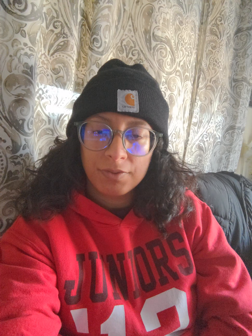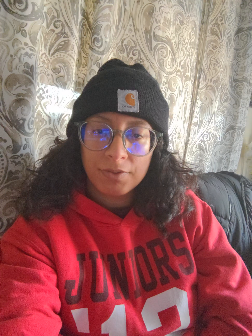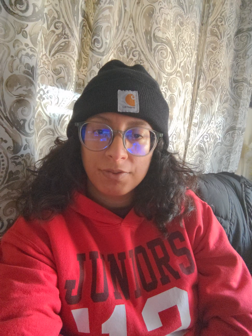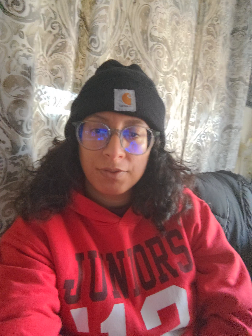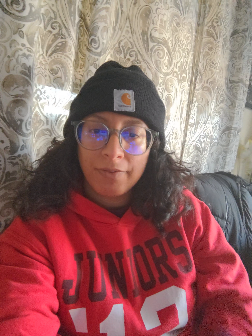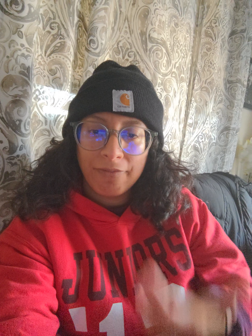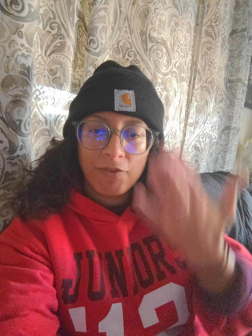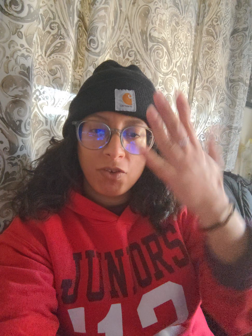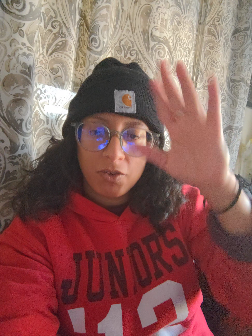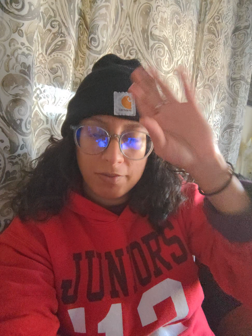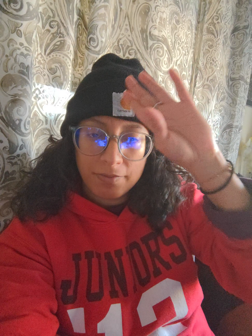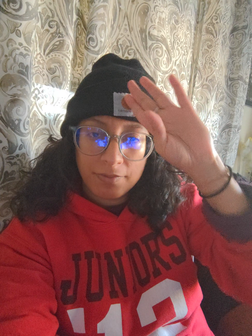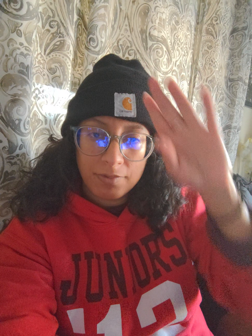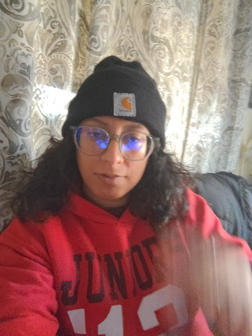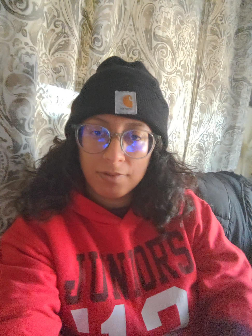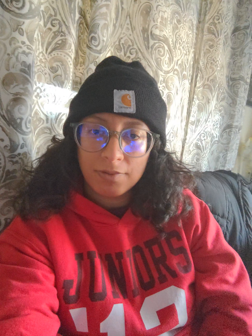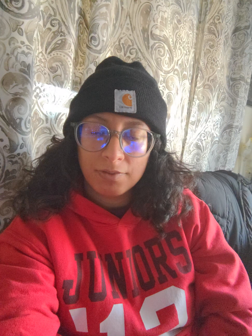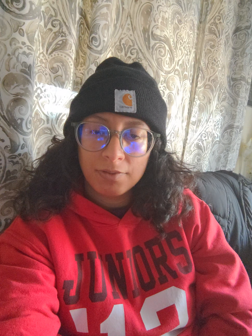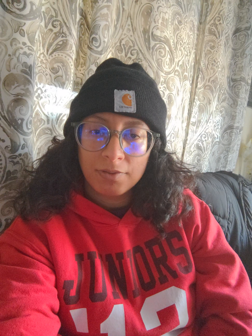fireman